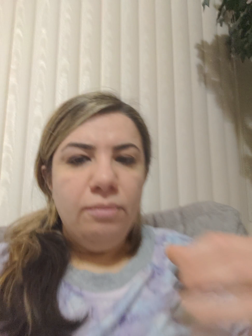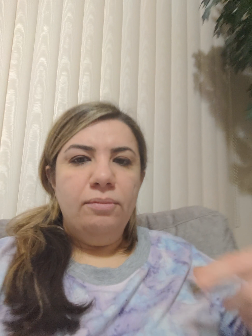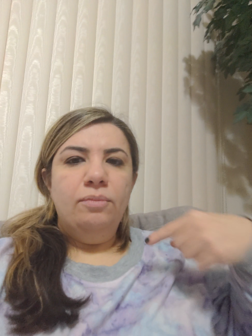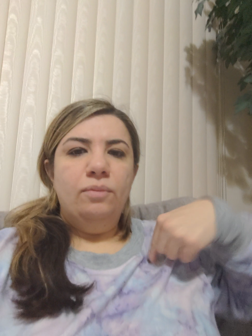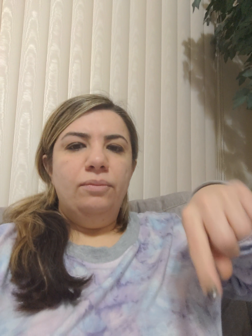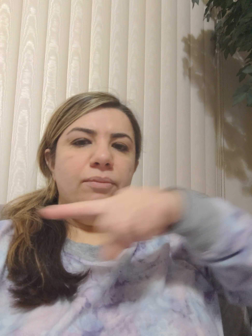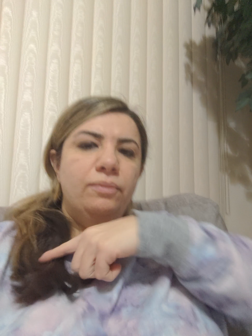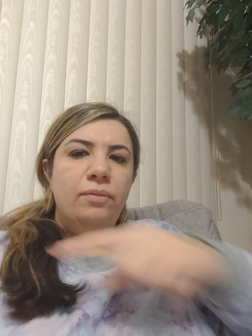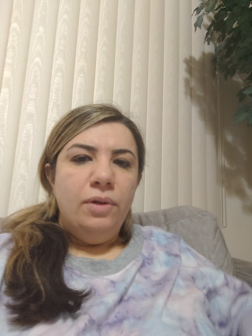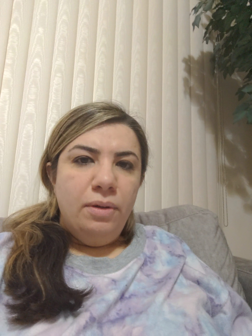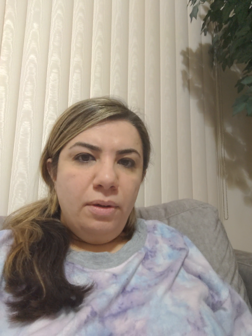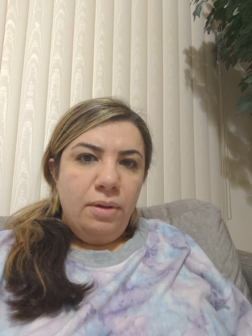we